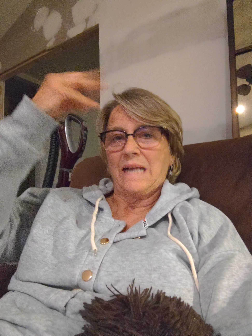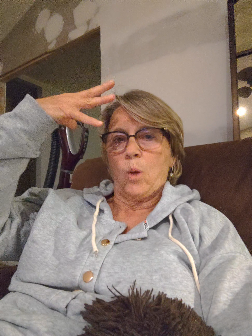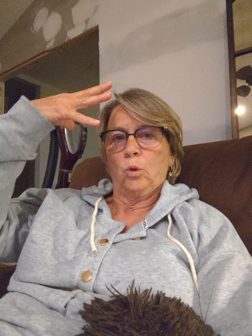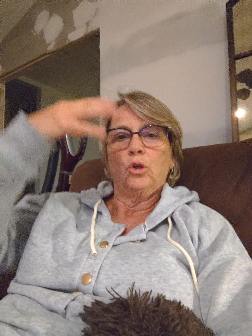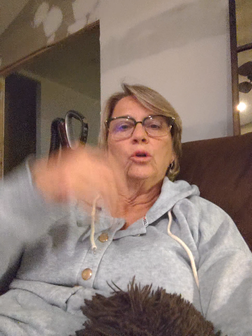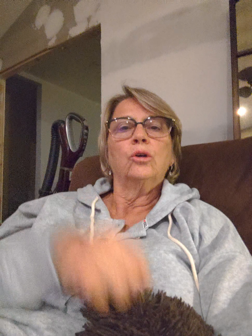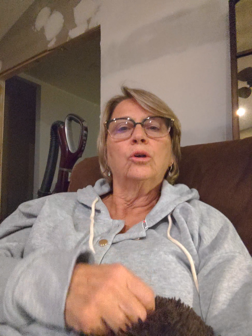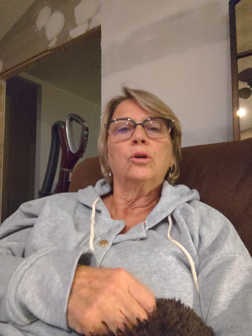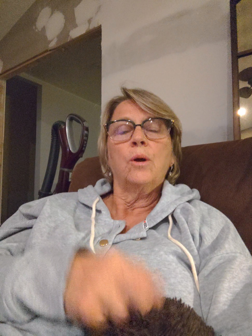shower